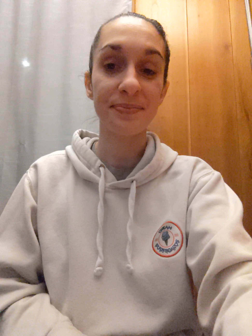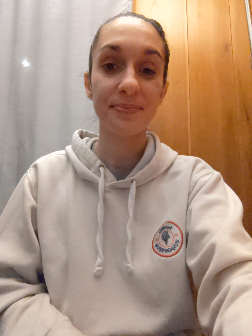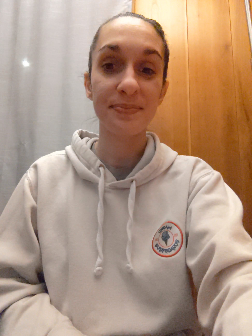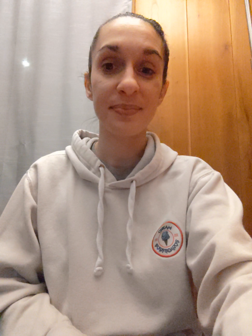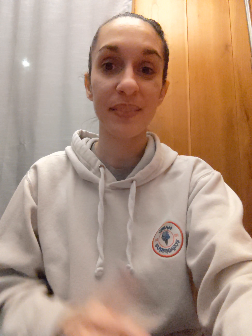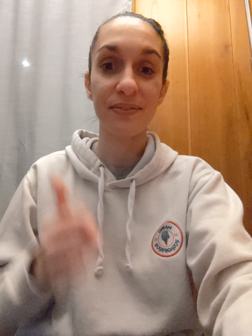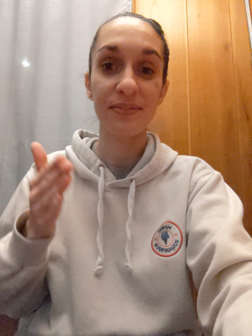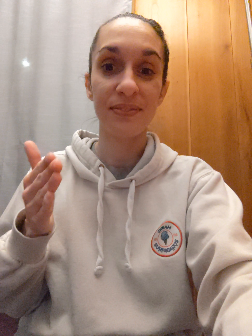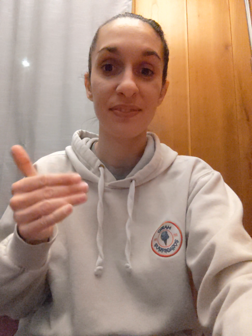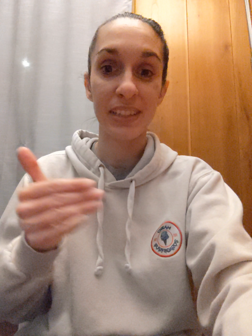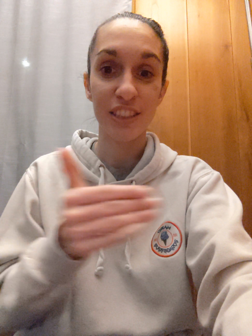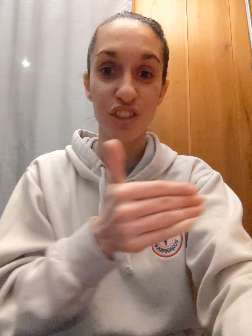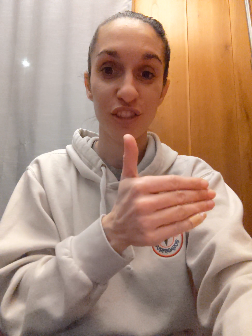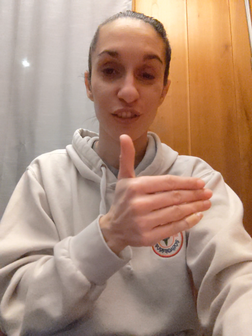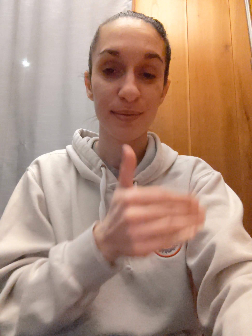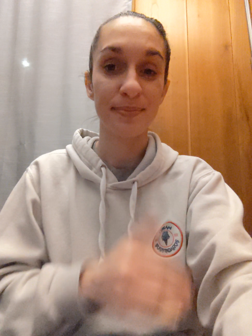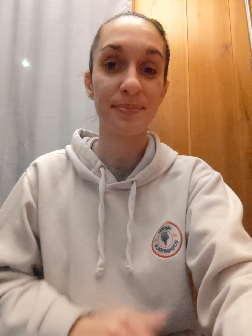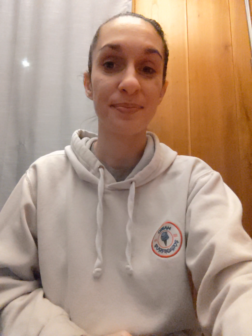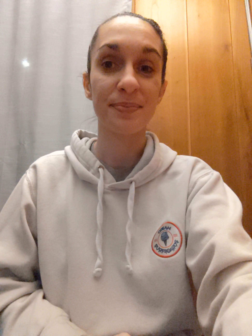fish